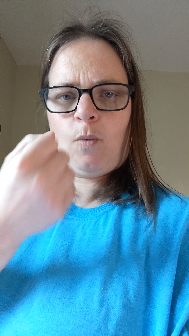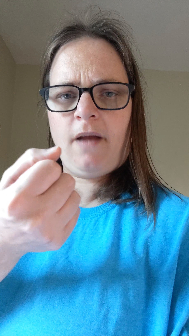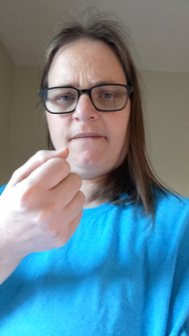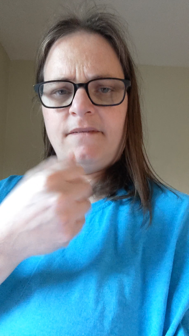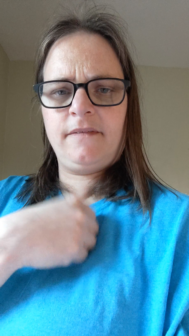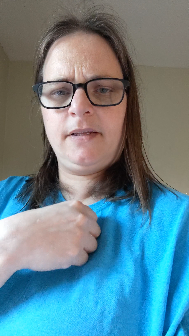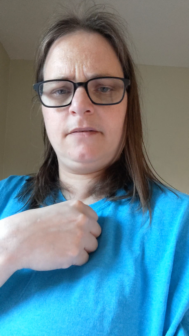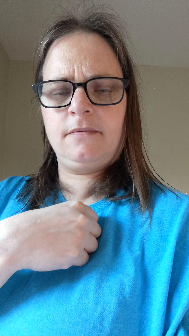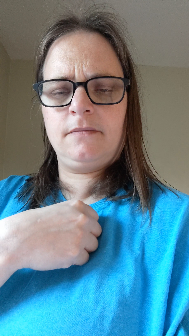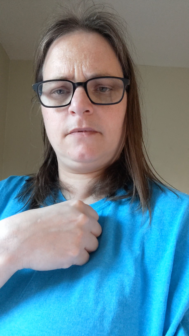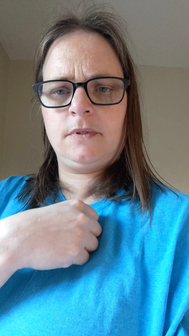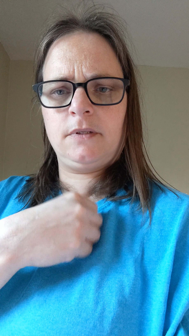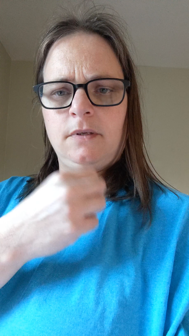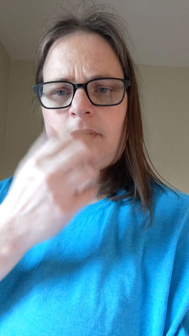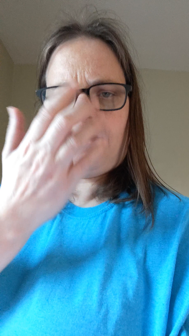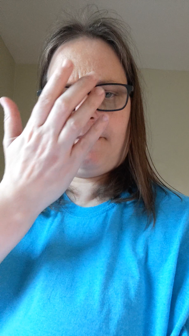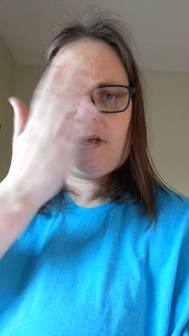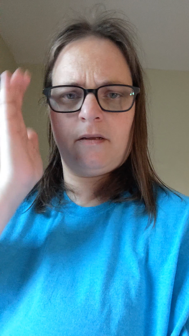peekaboo